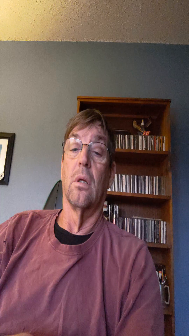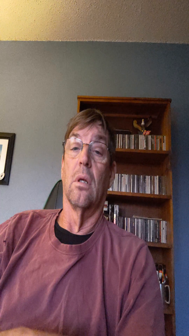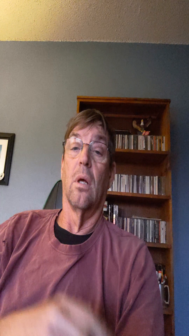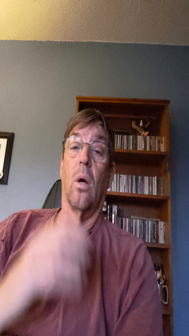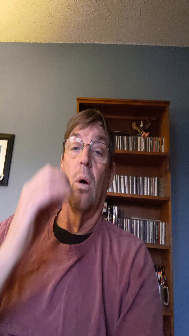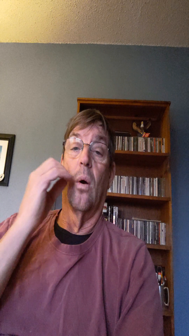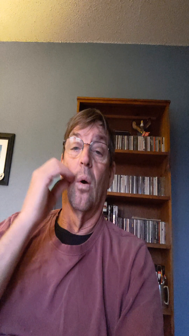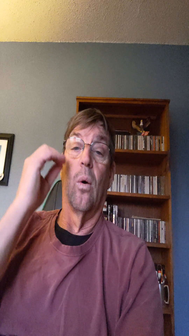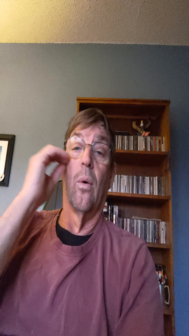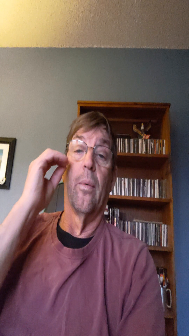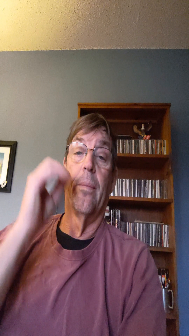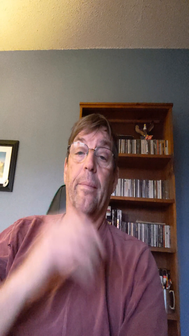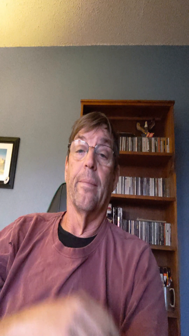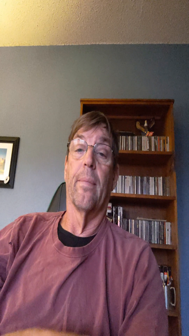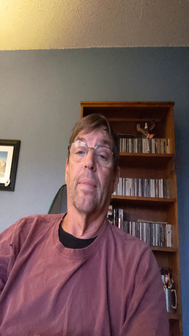home